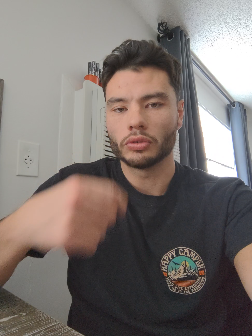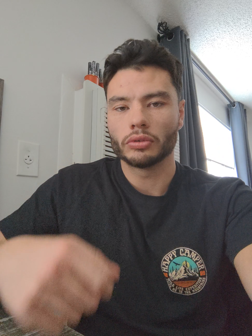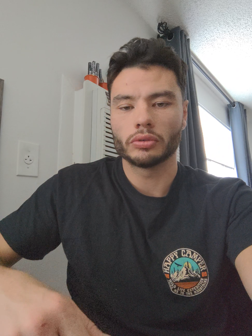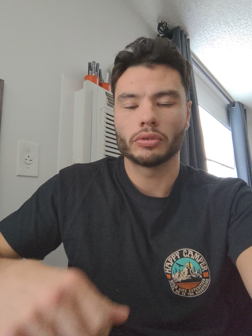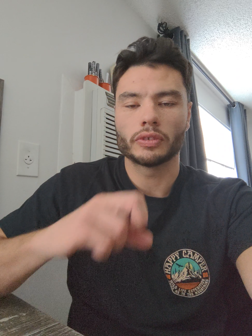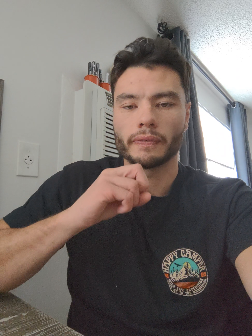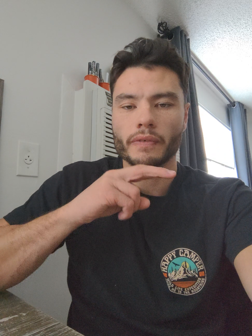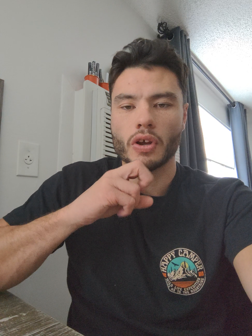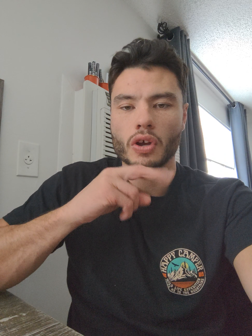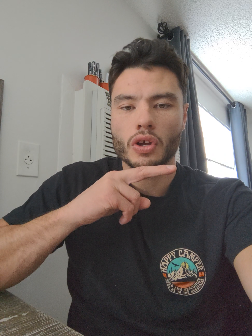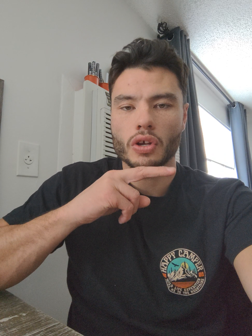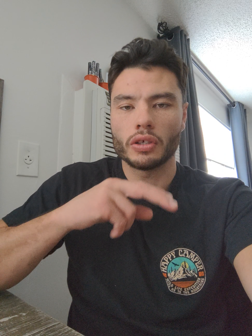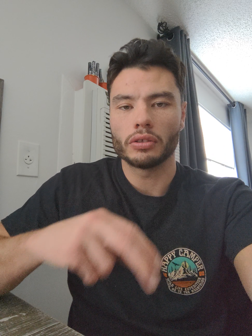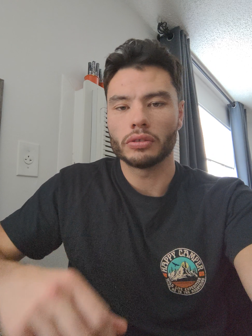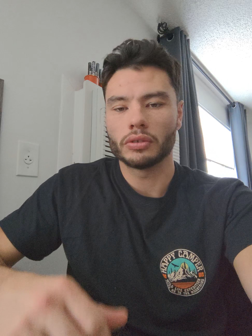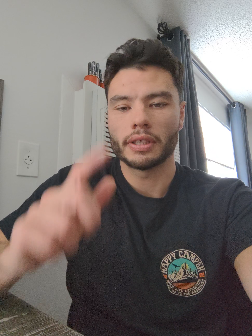frog